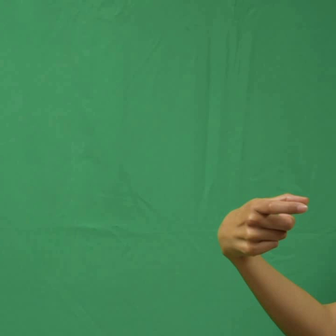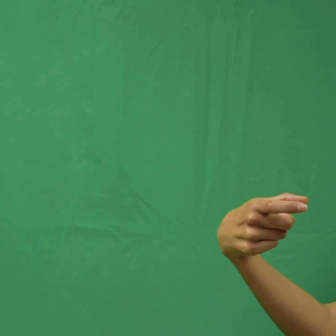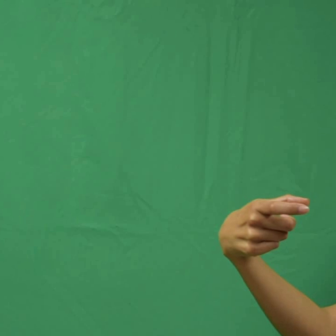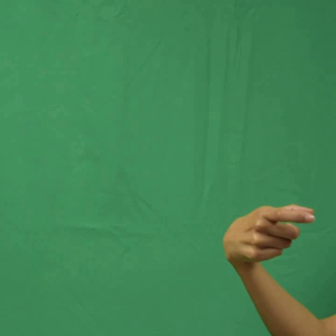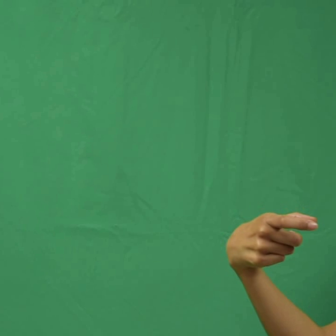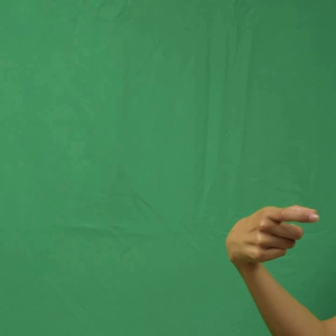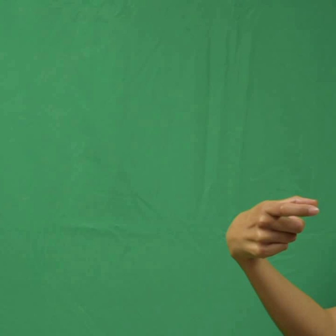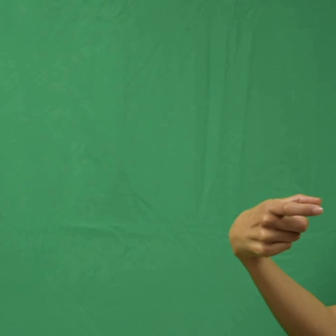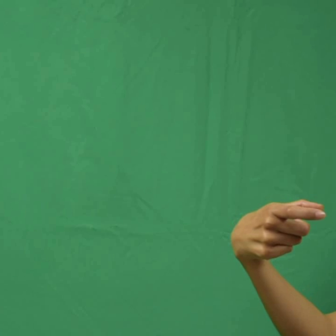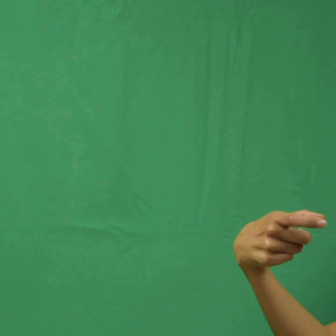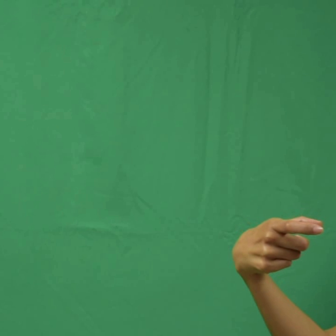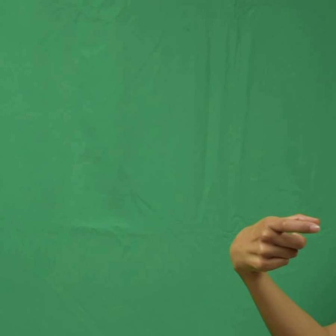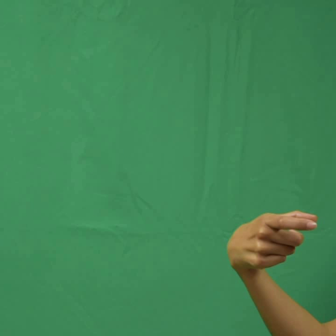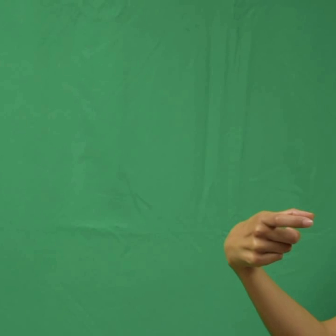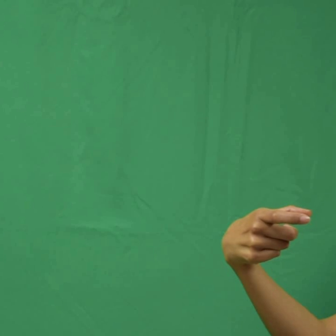X